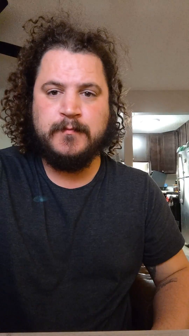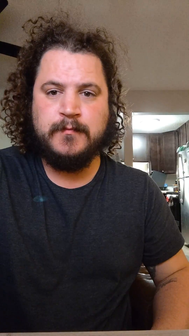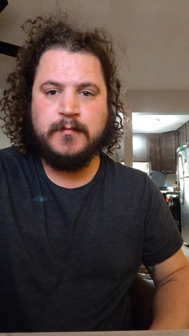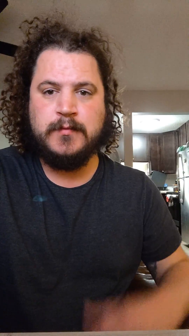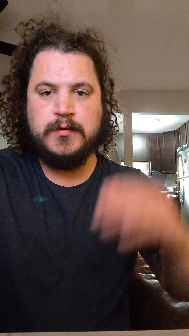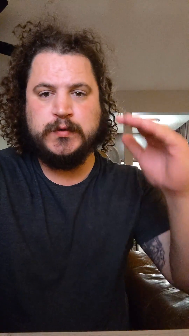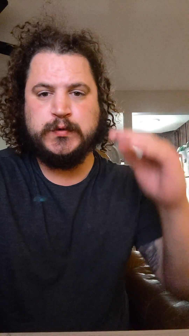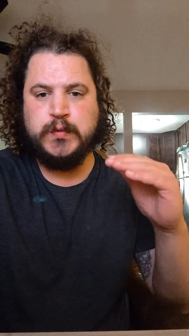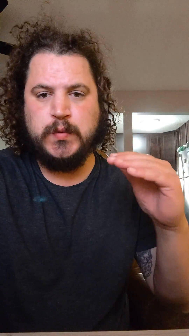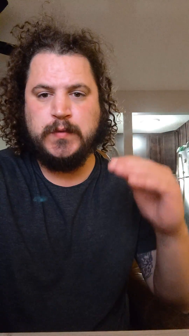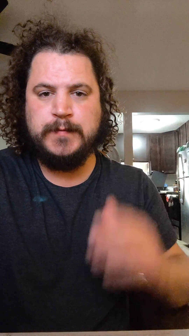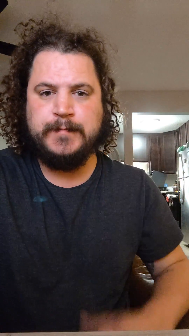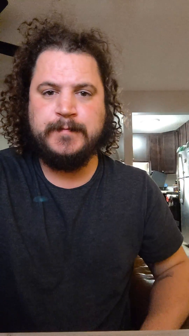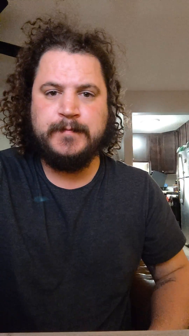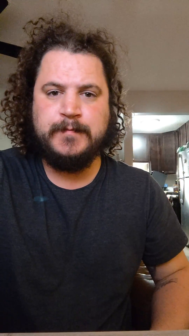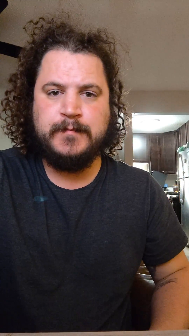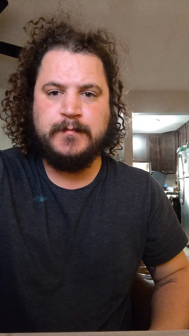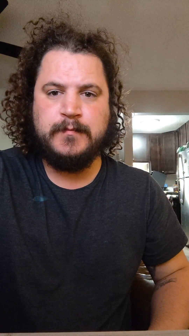short